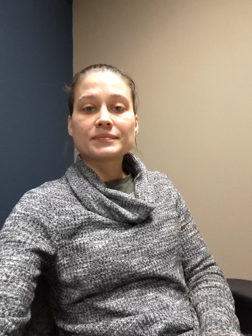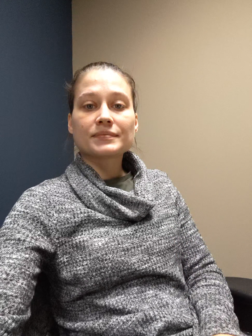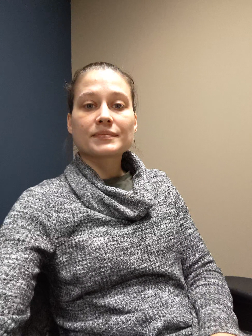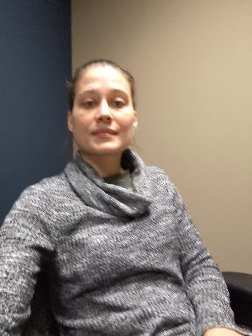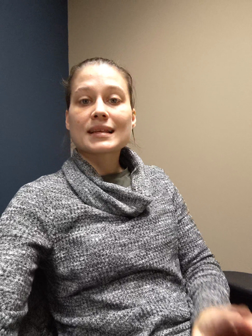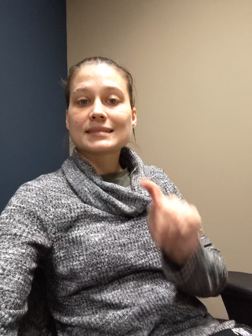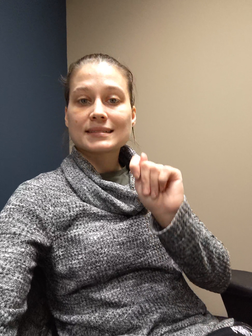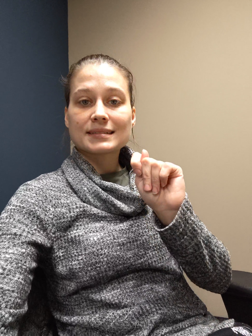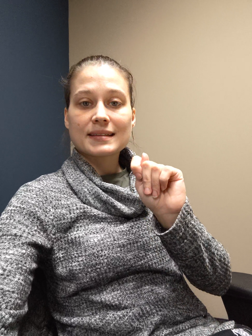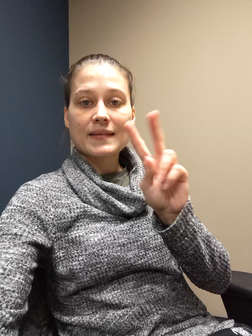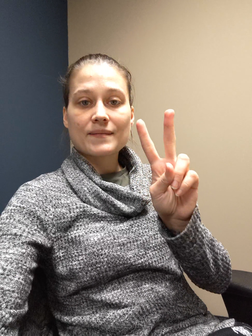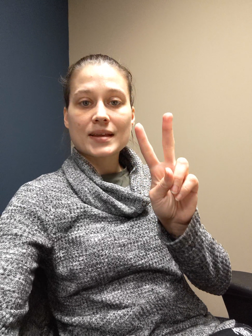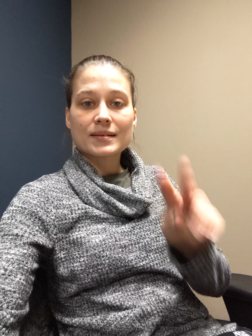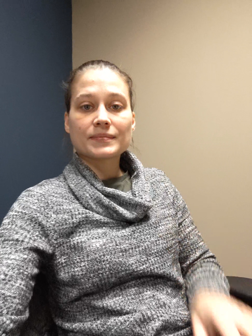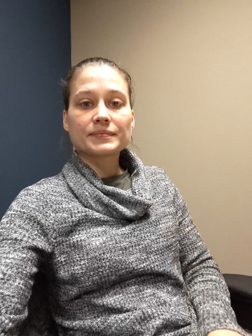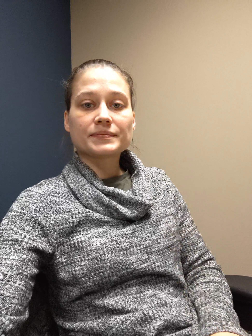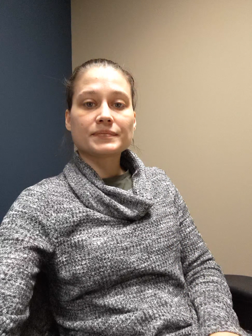TV